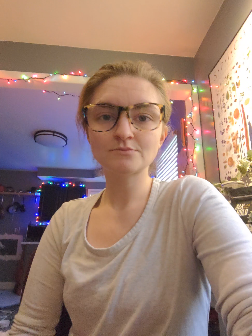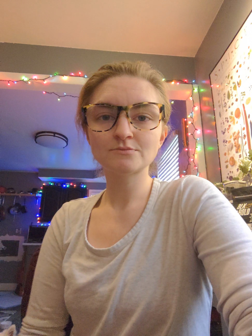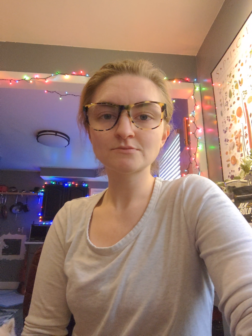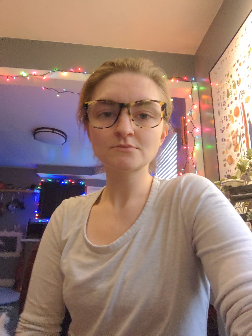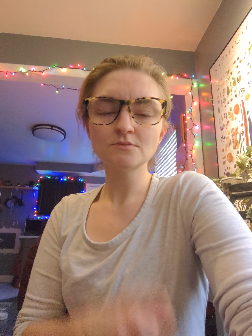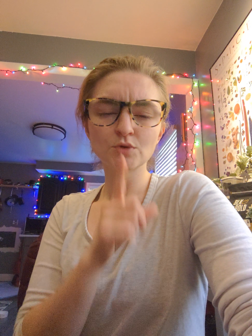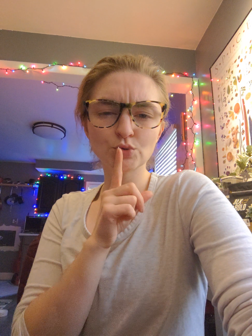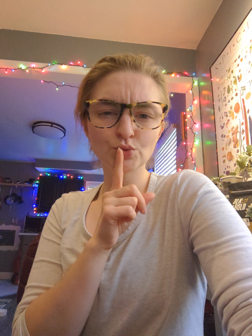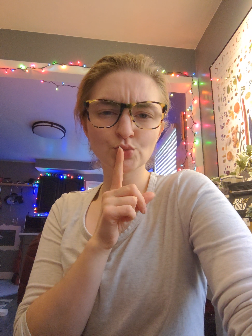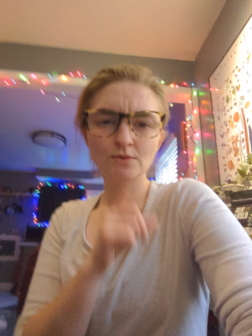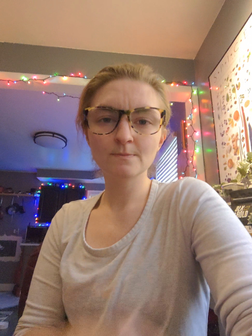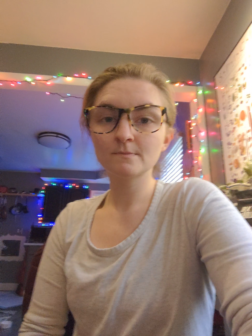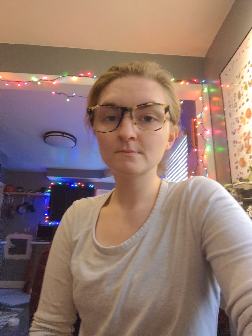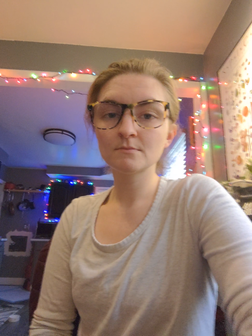shhh